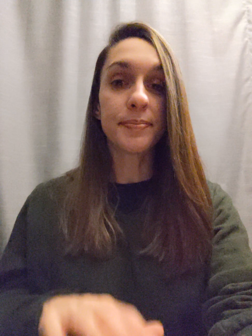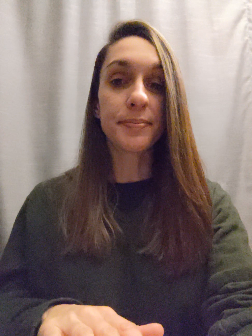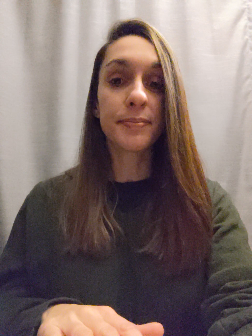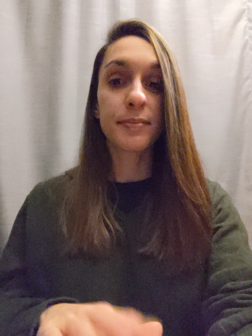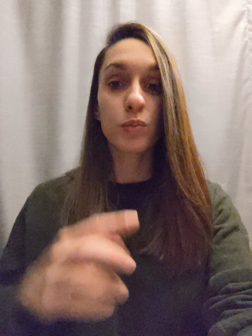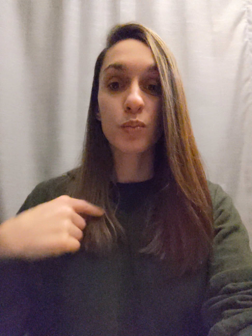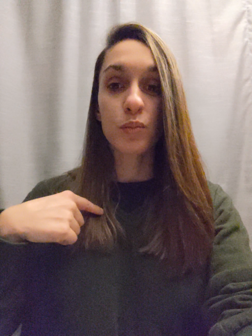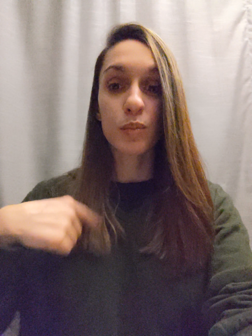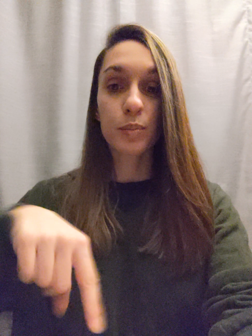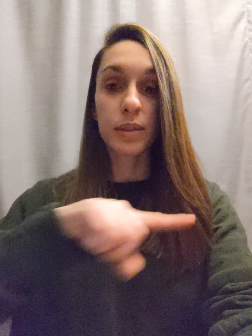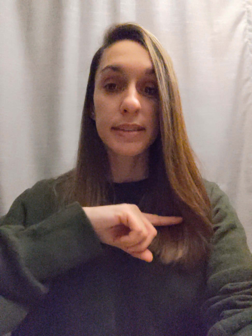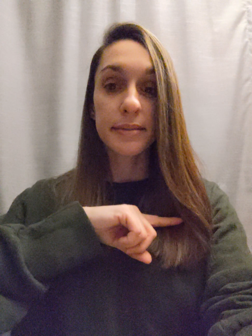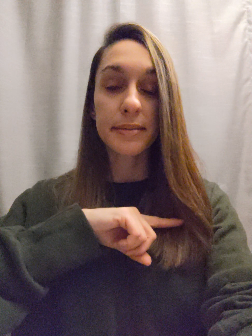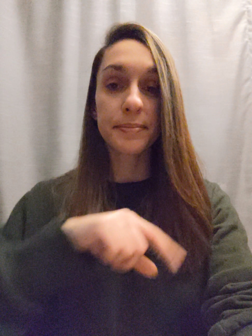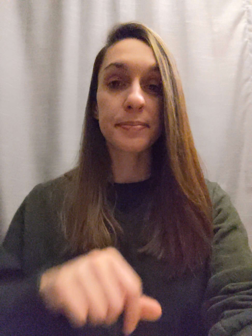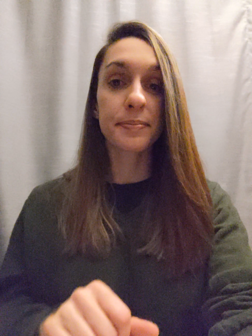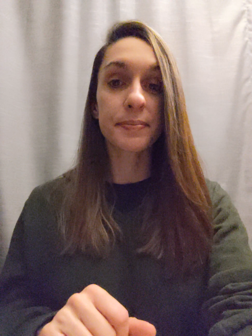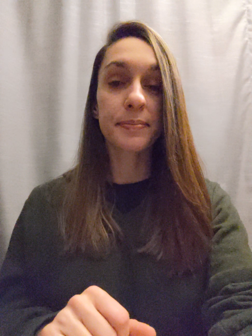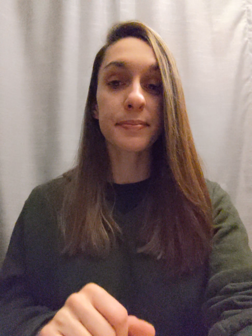we